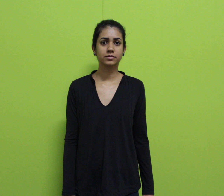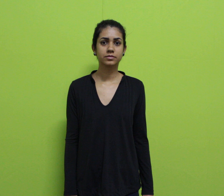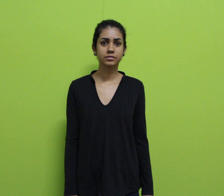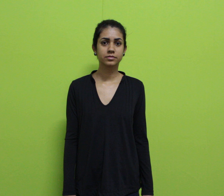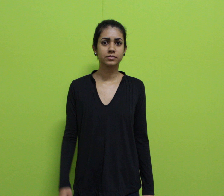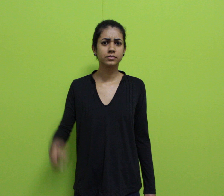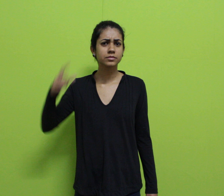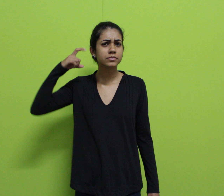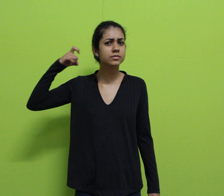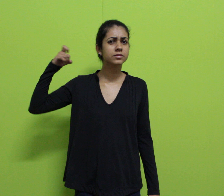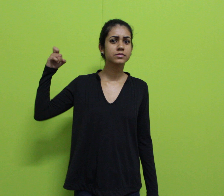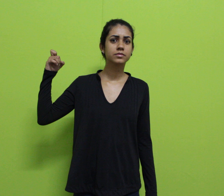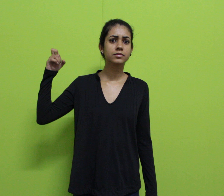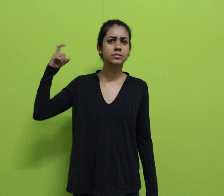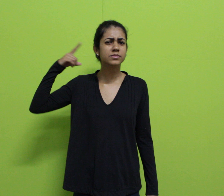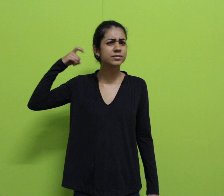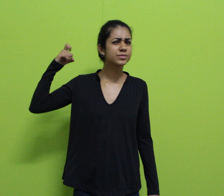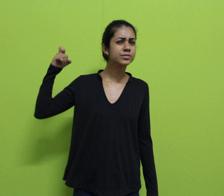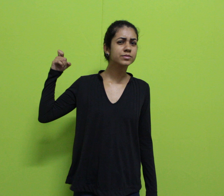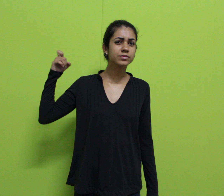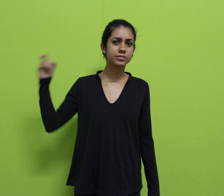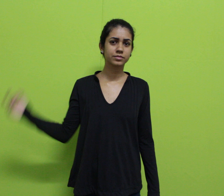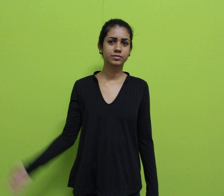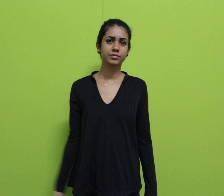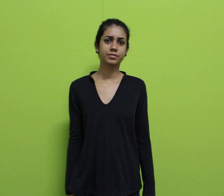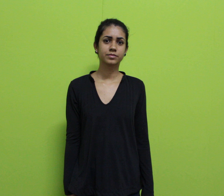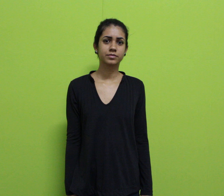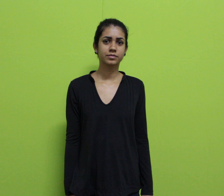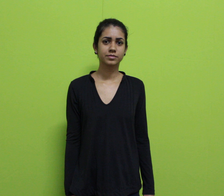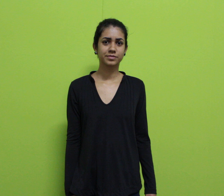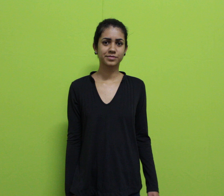barulho